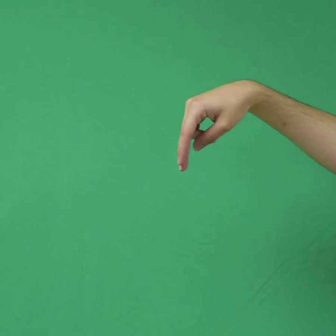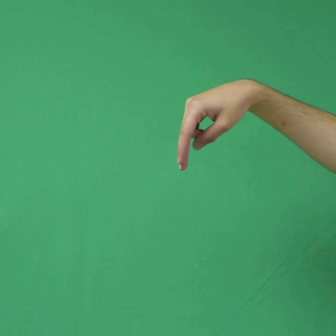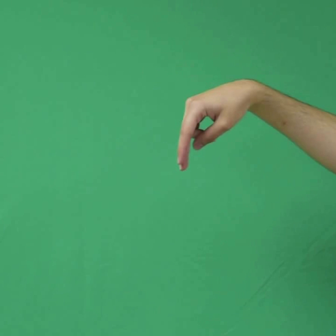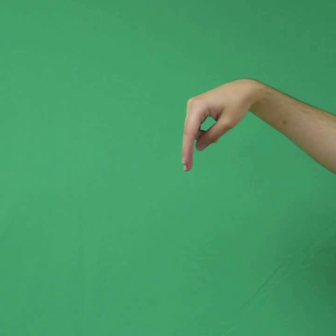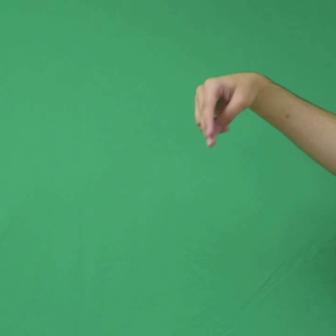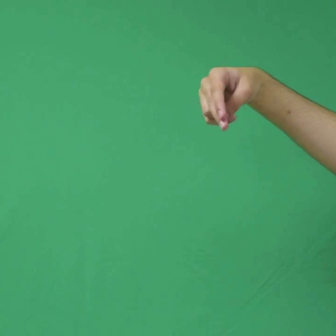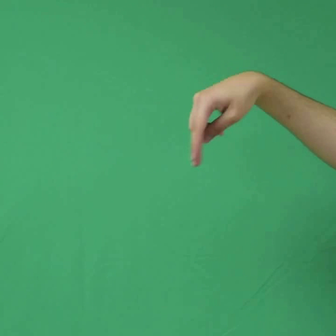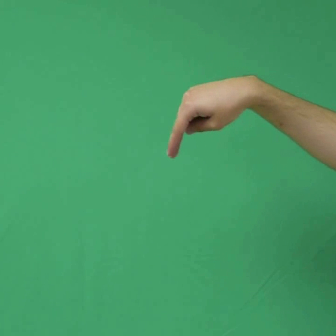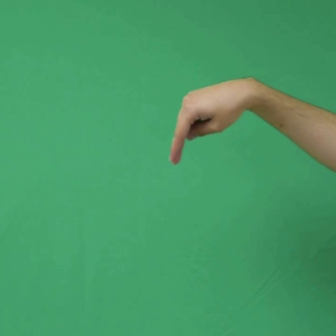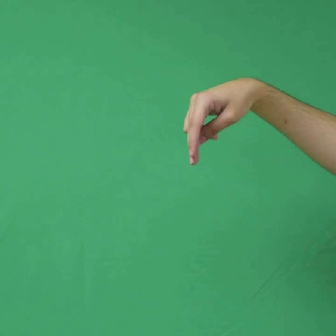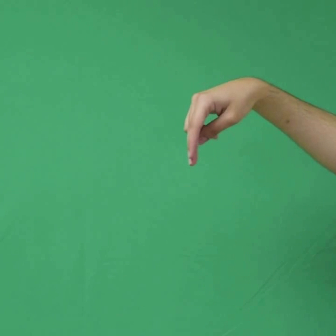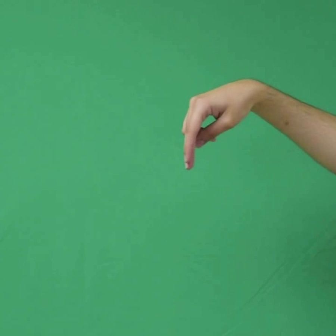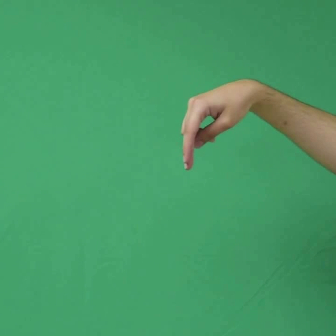Ñ